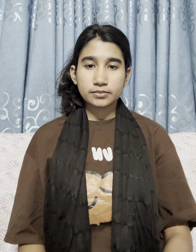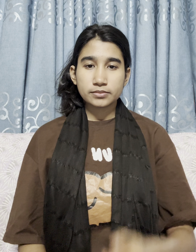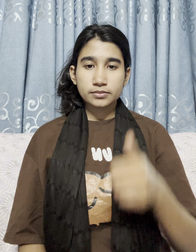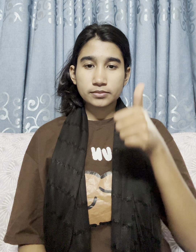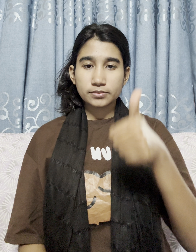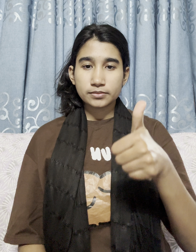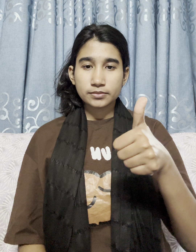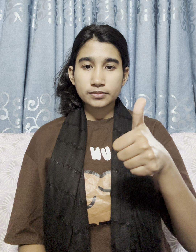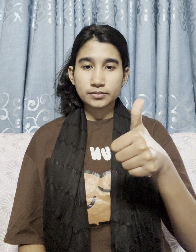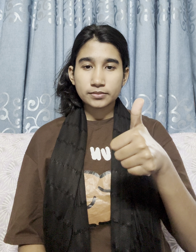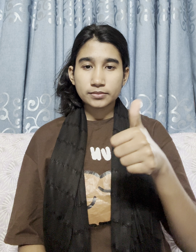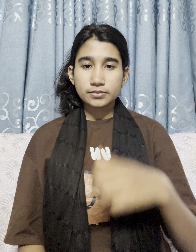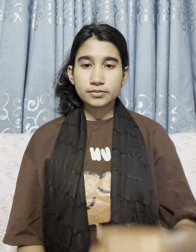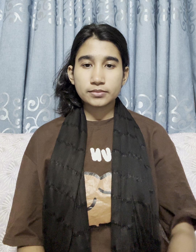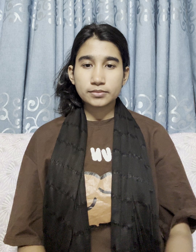ভাল